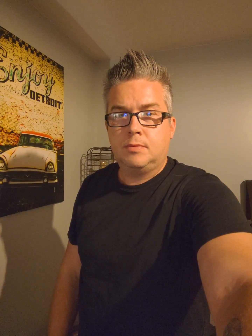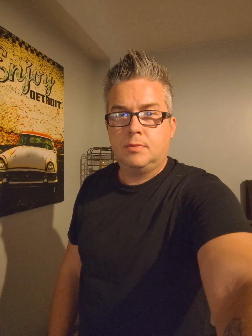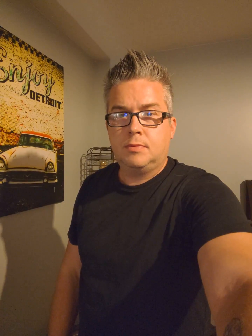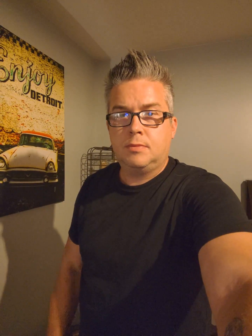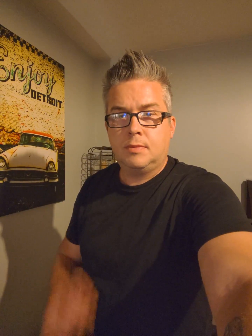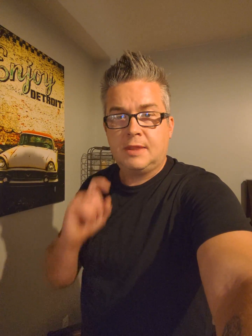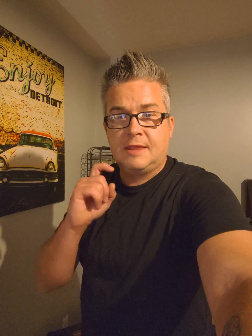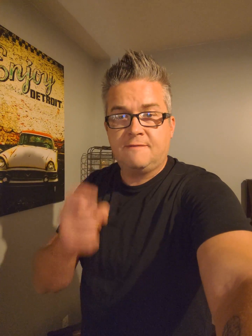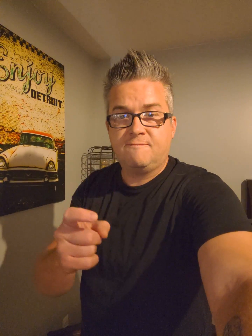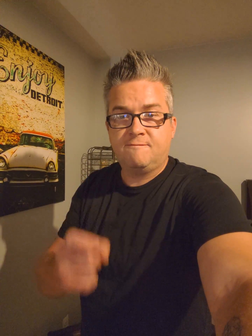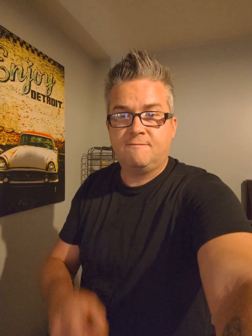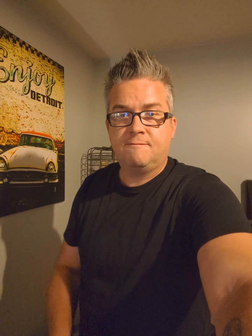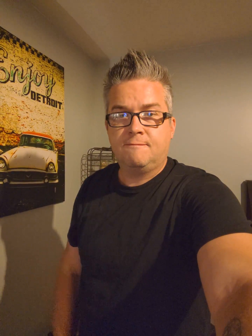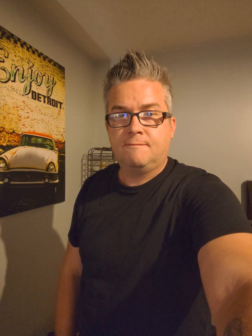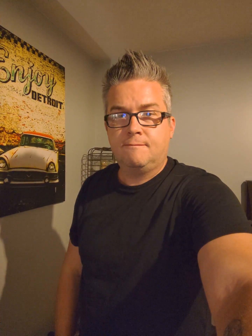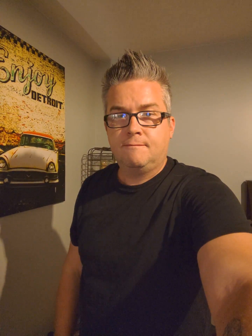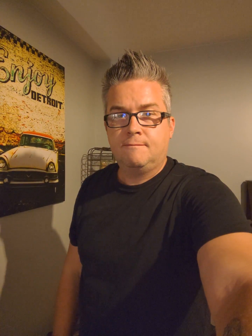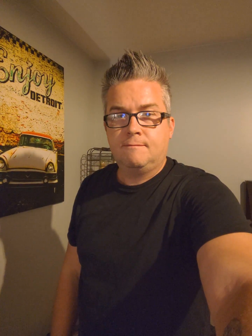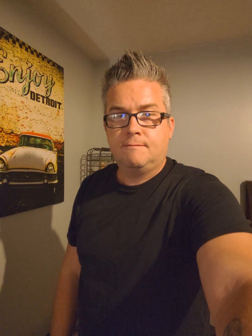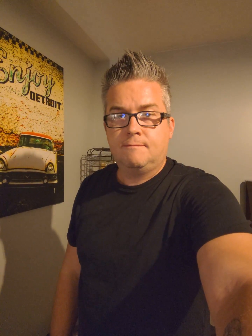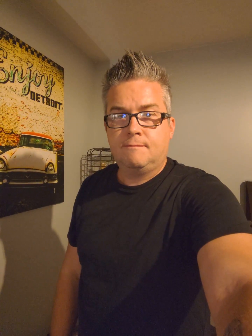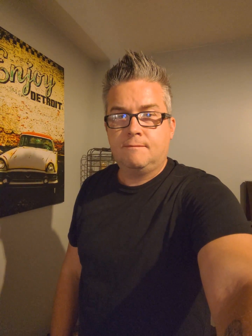present